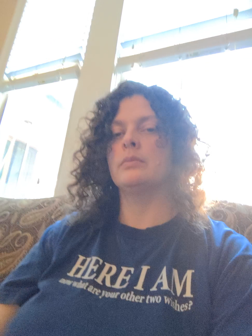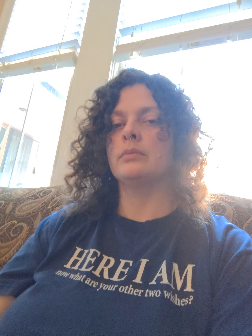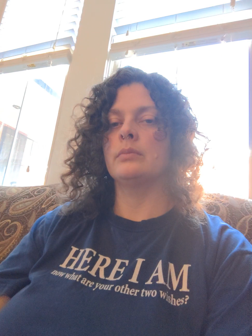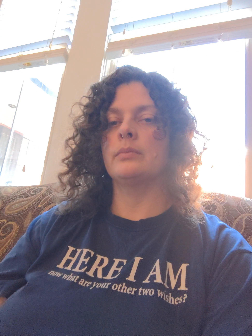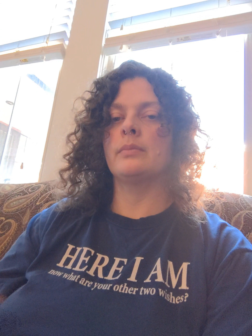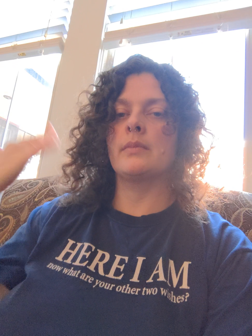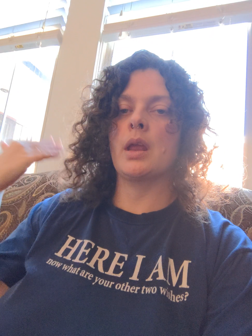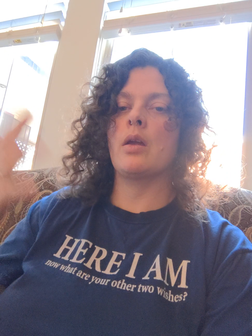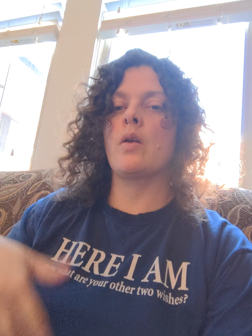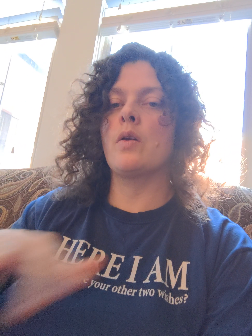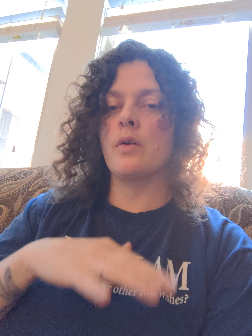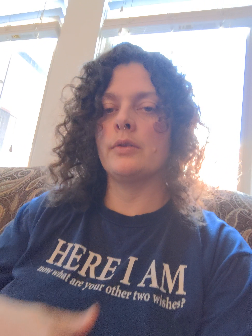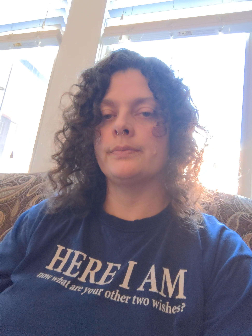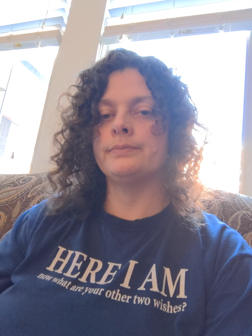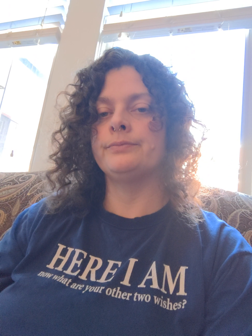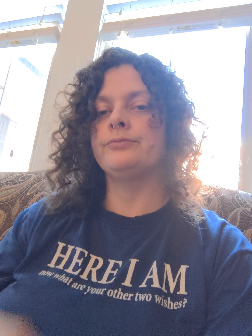backyard